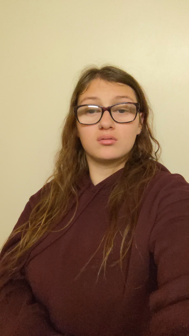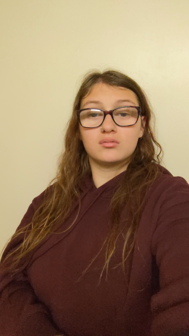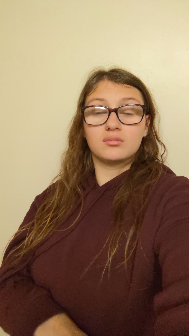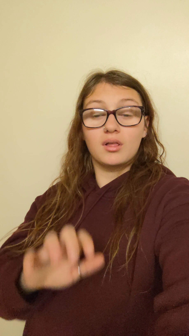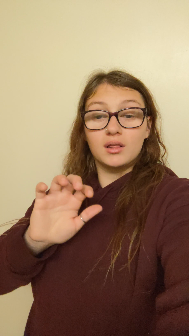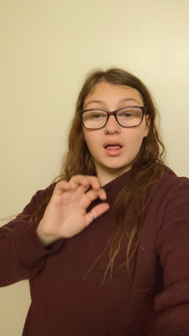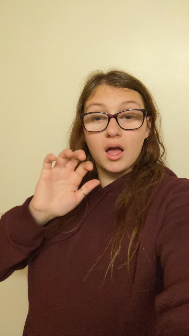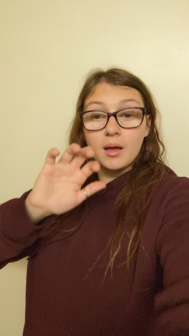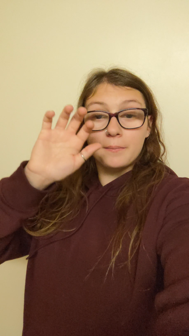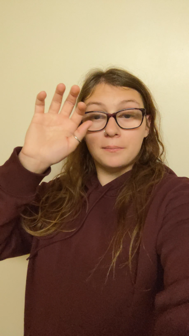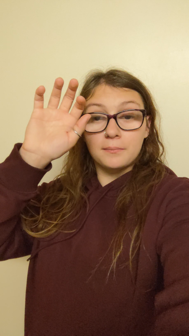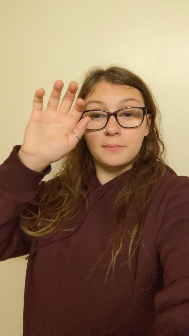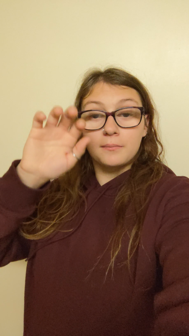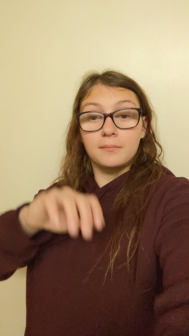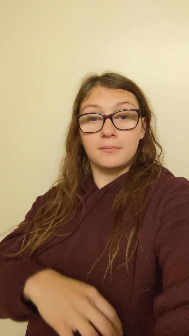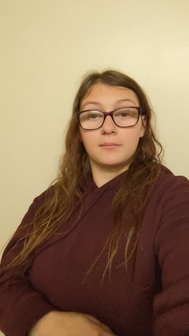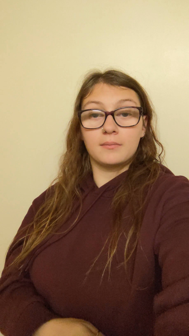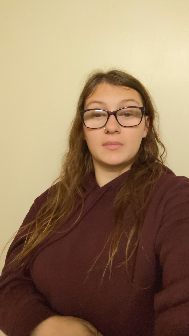climb